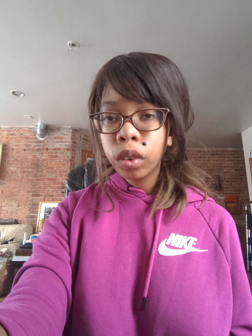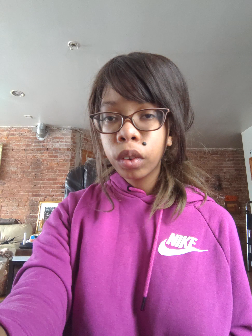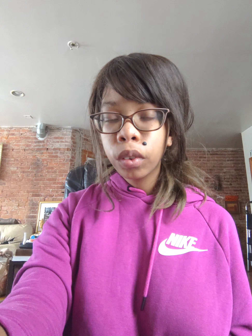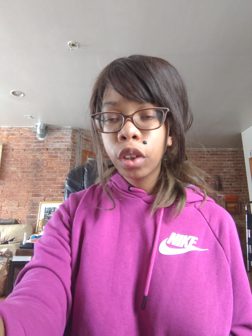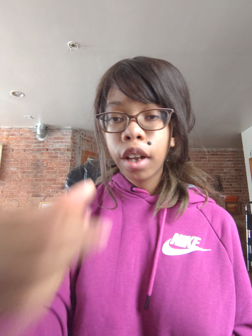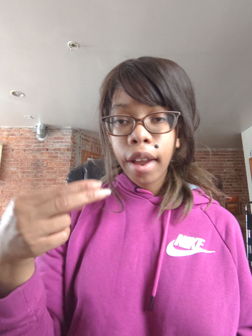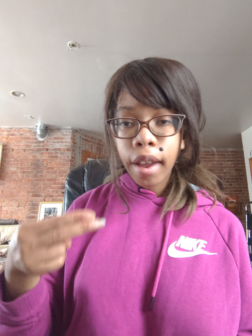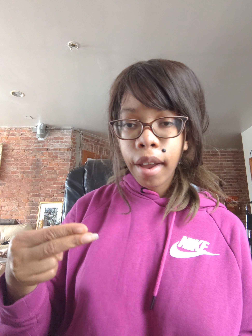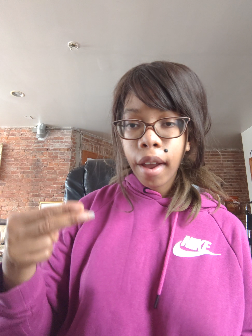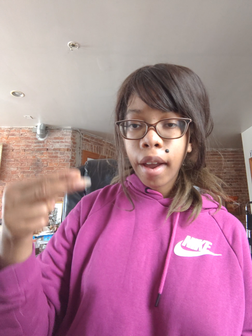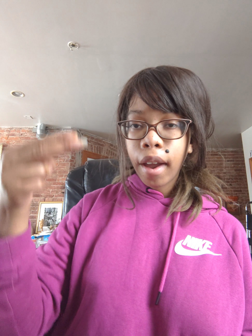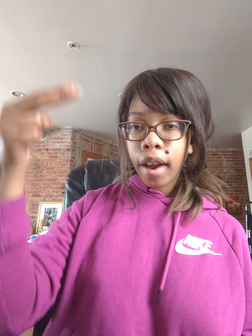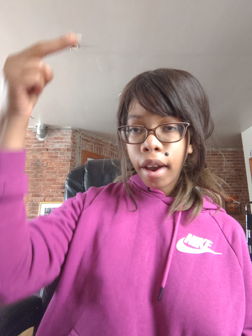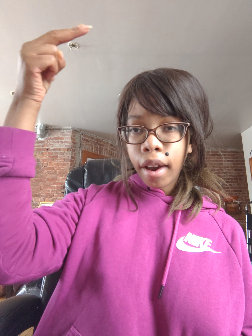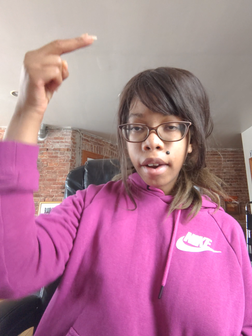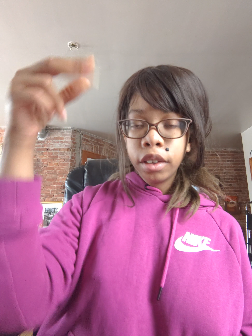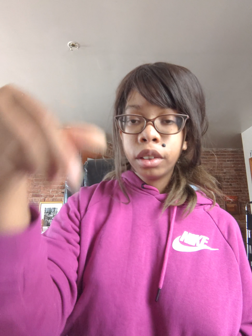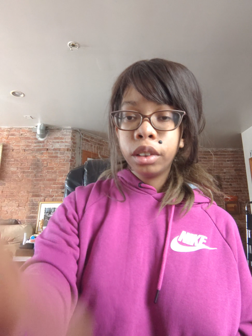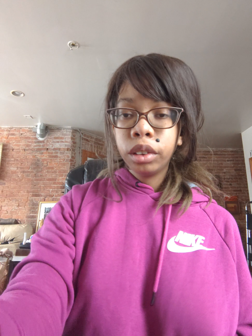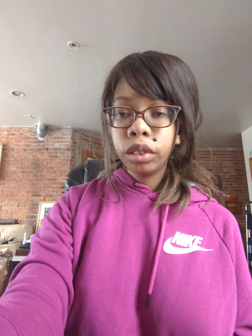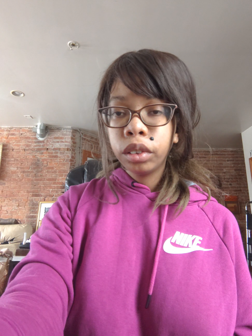high